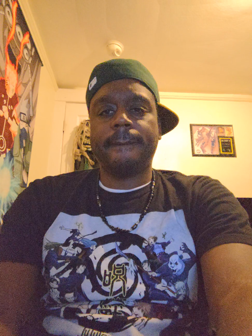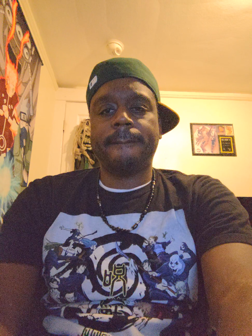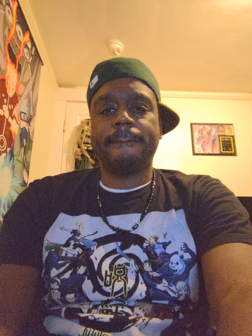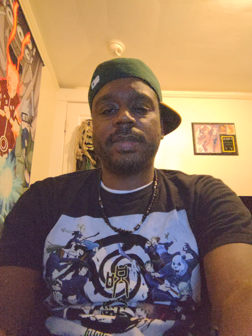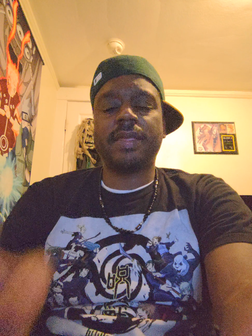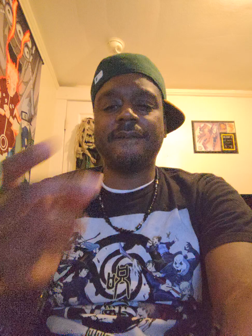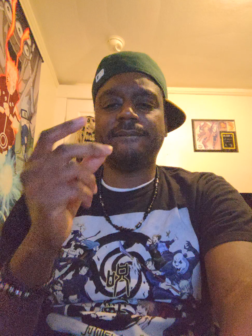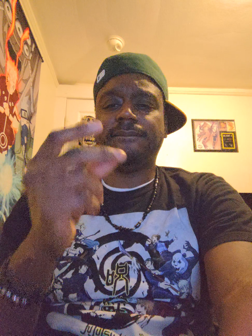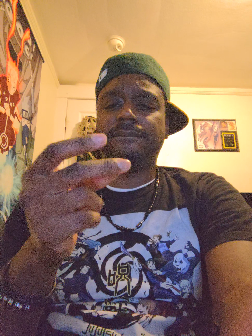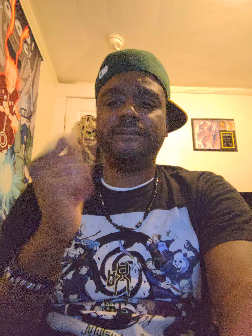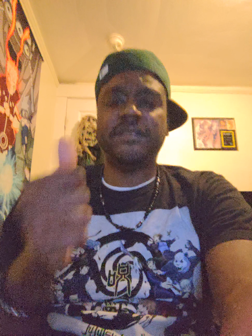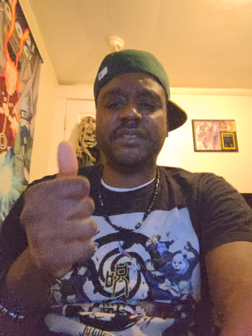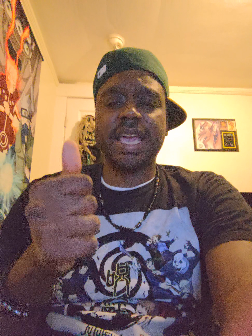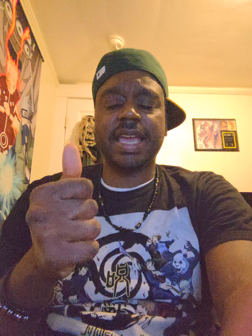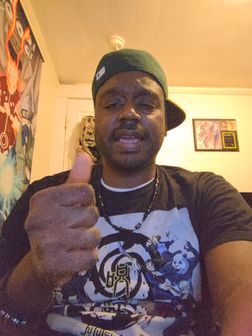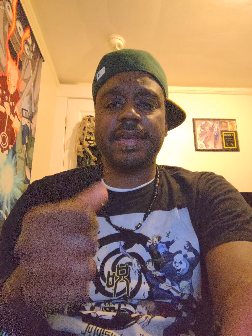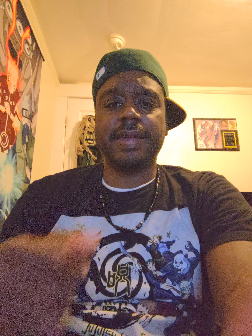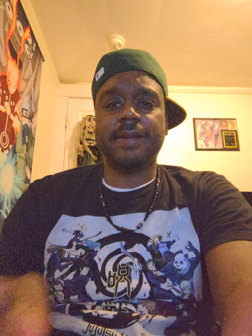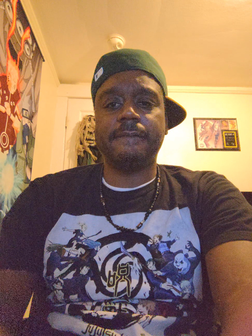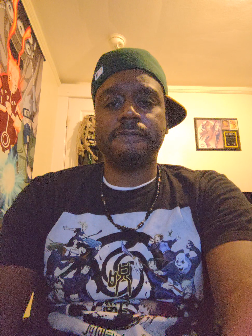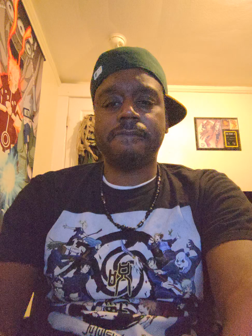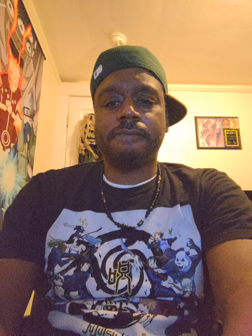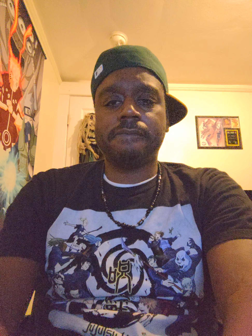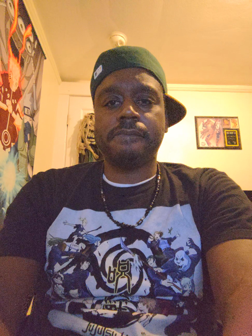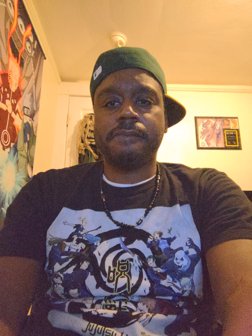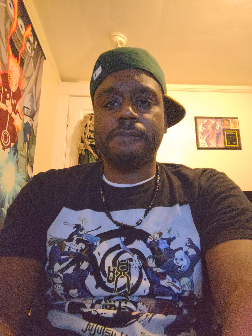fast